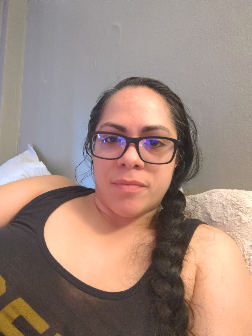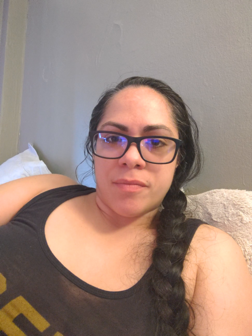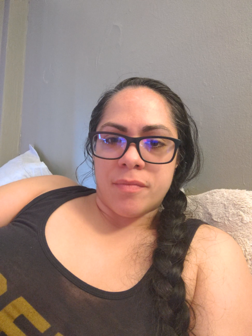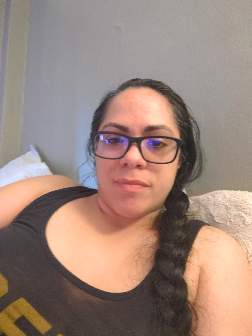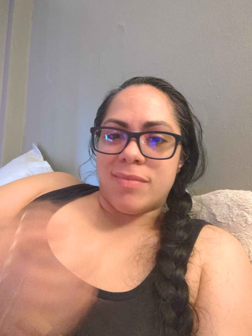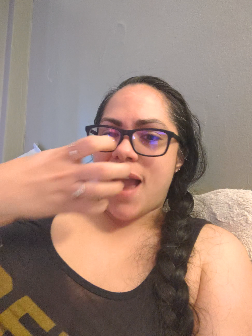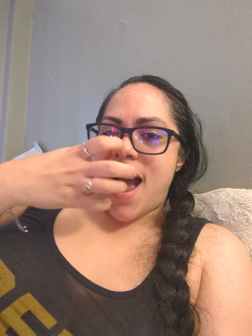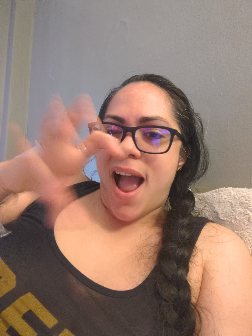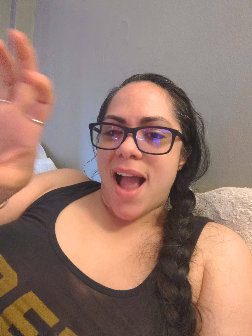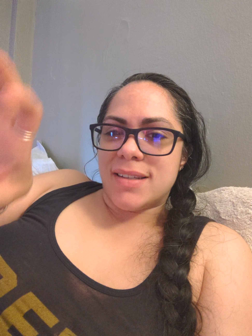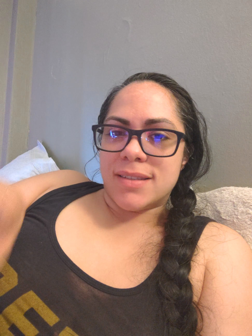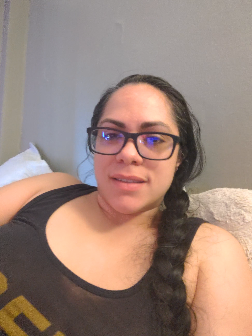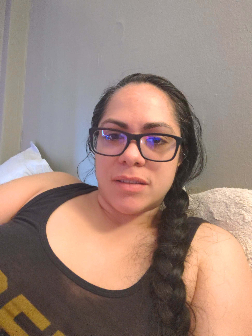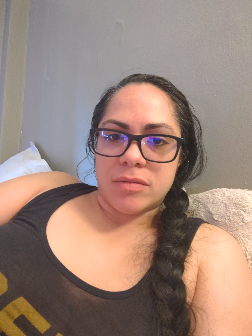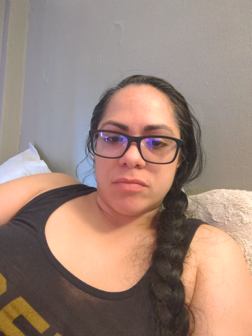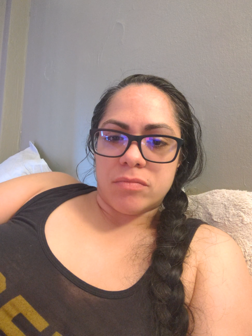hot